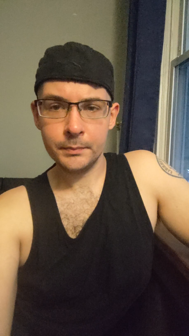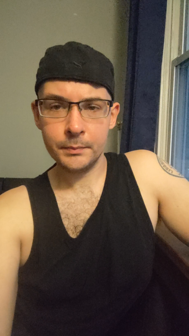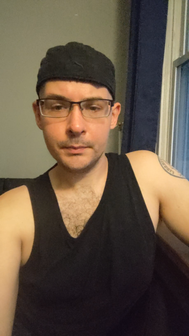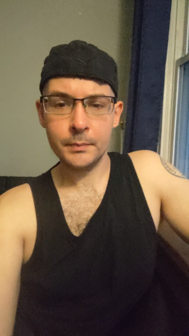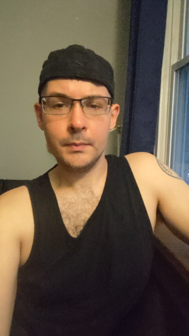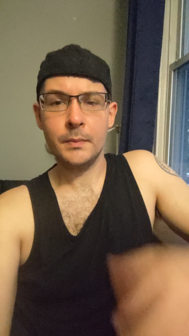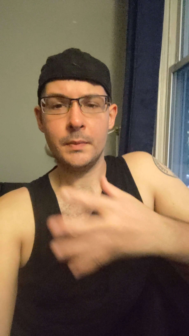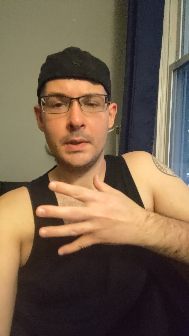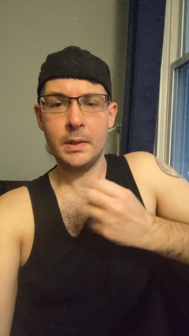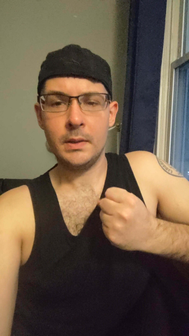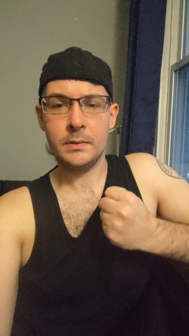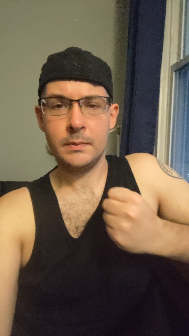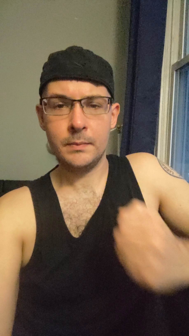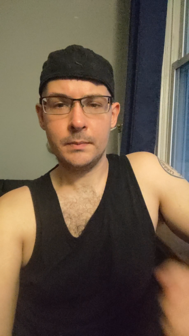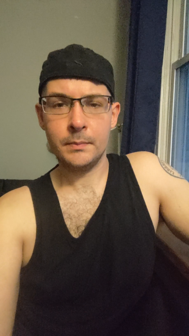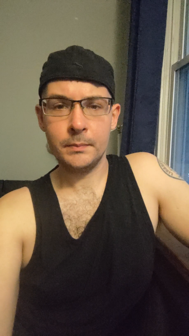get